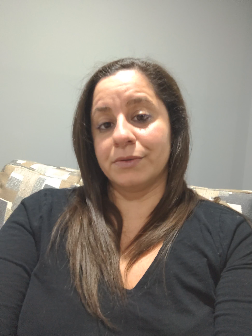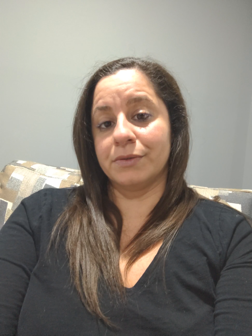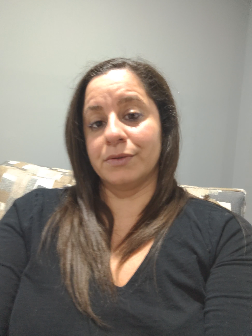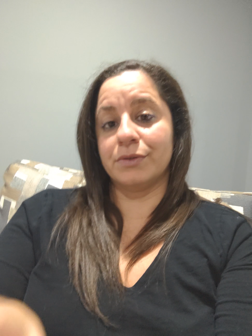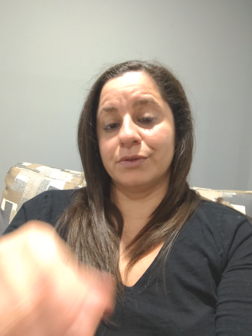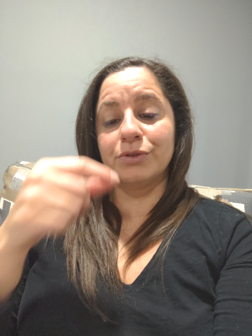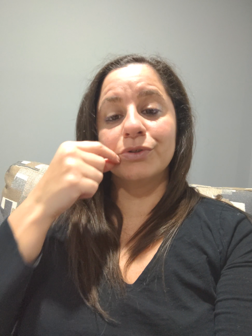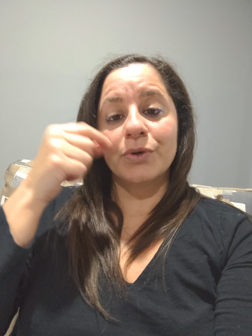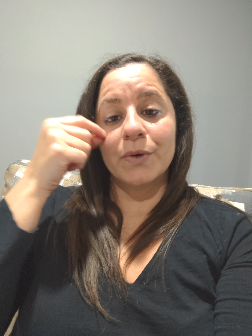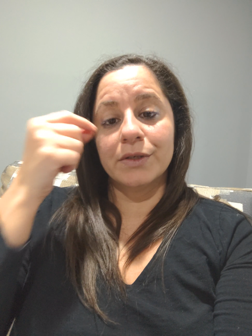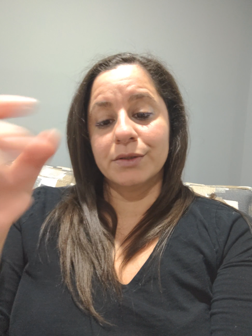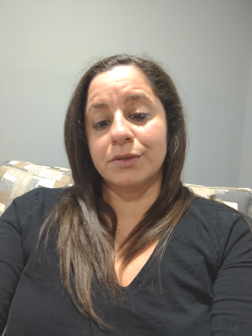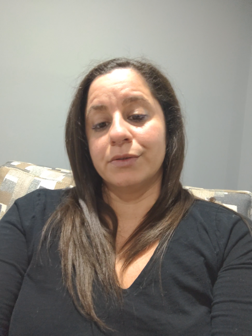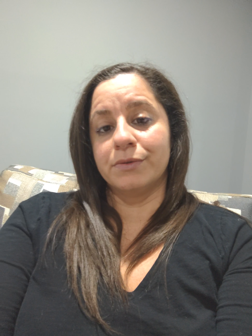store